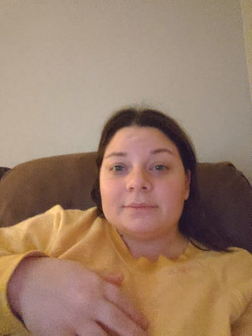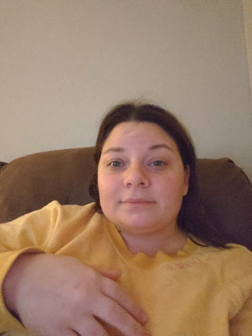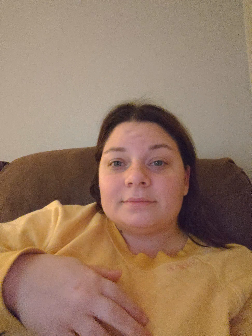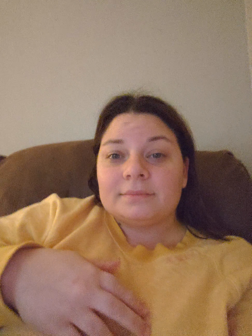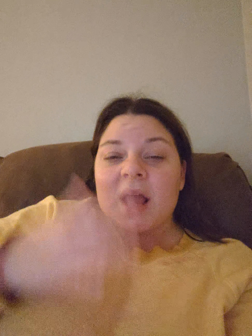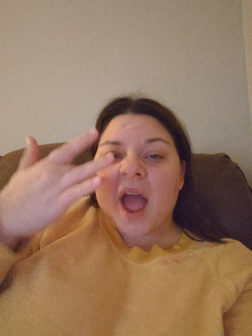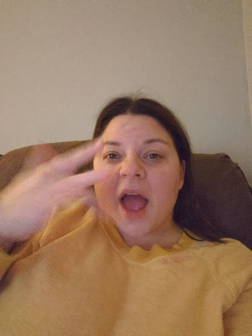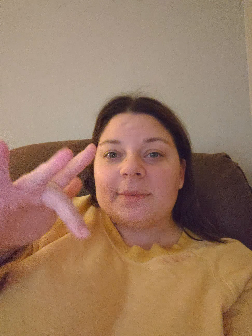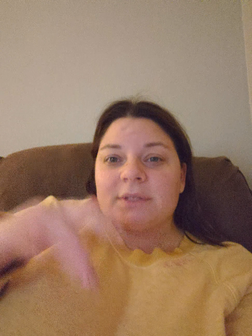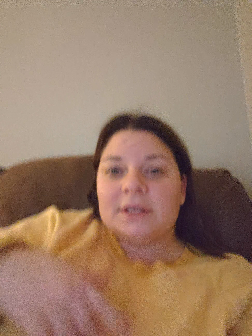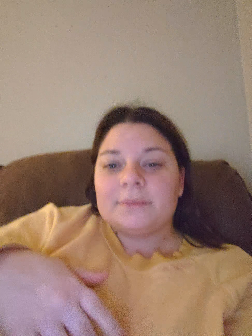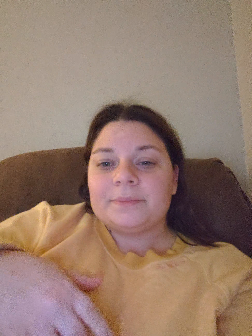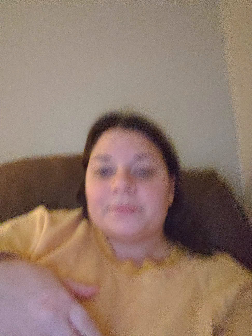empty